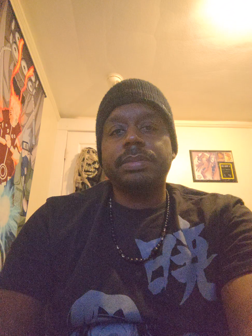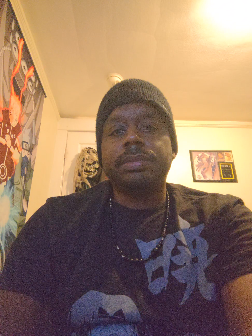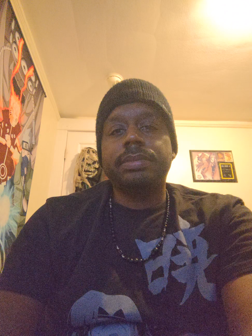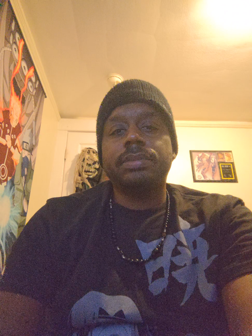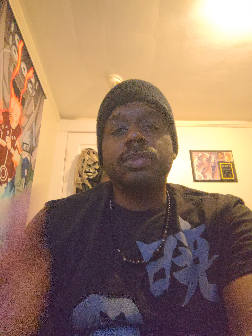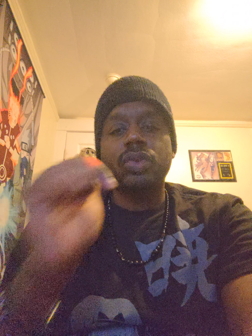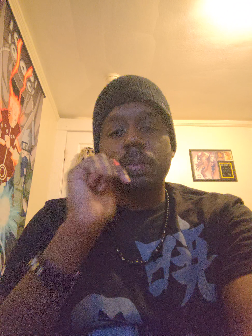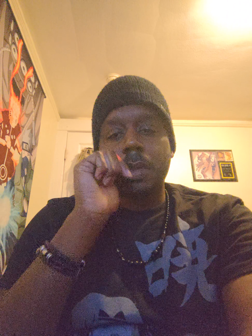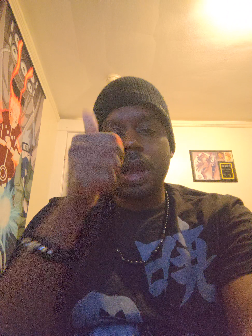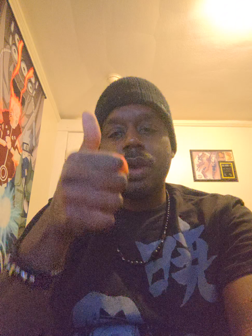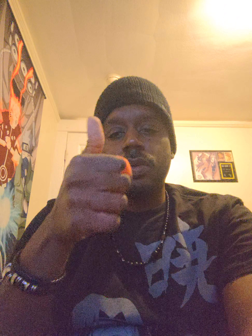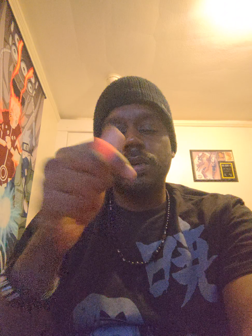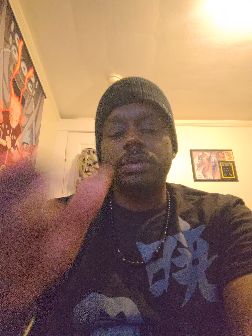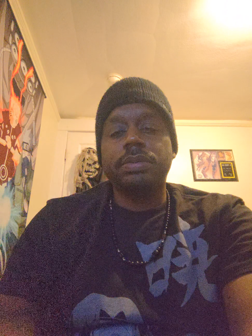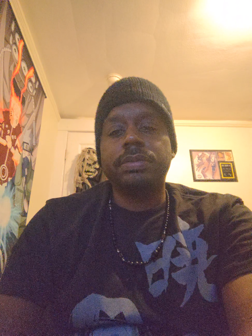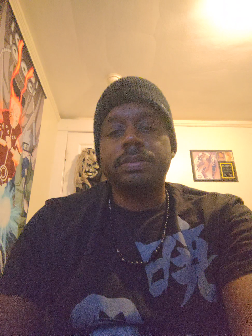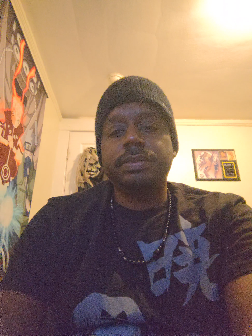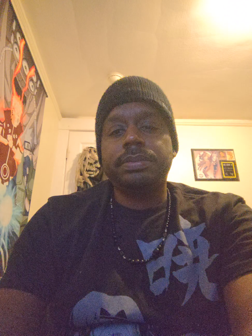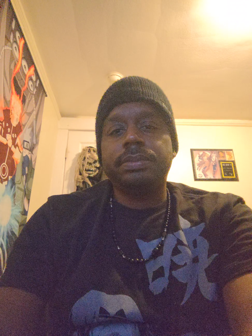tomorrow